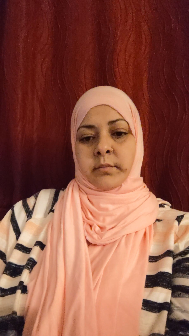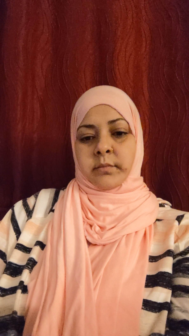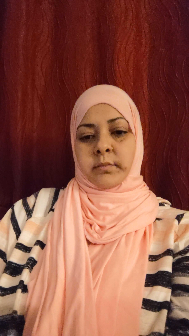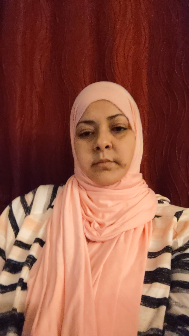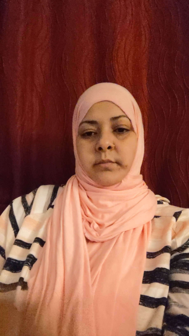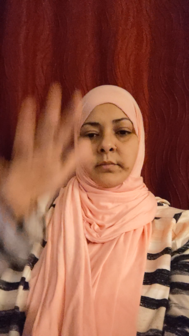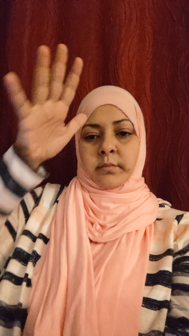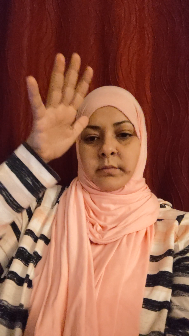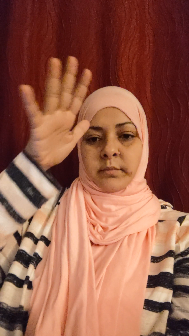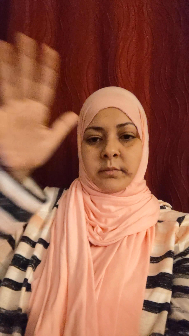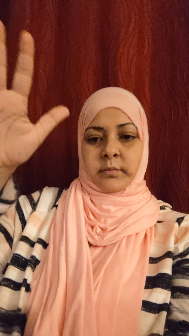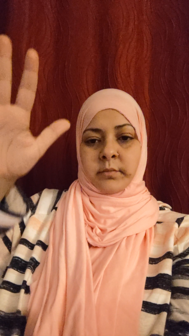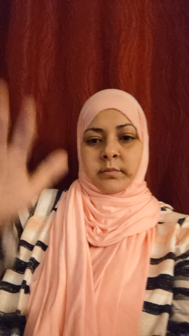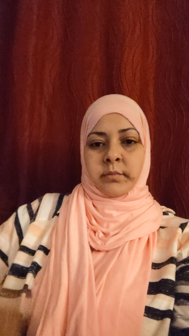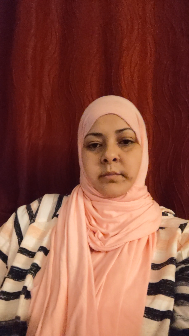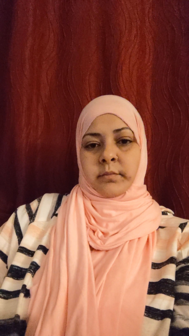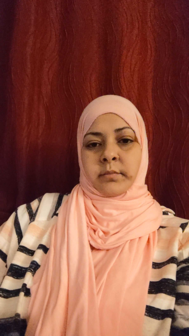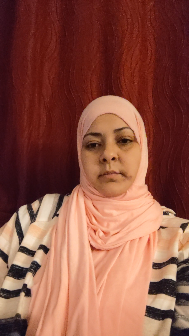deer